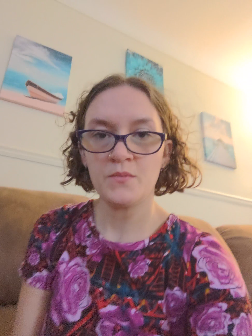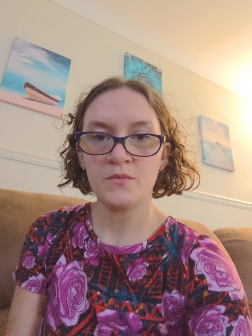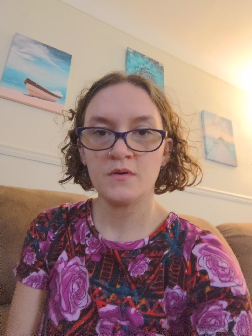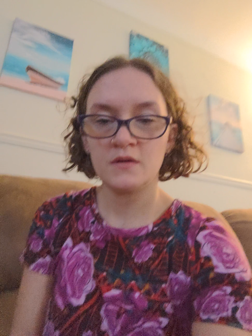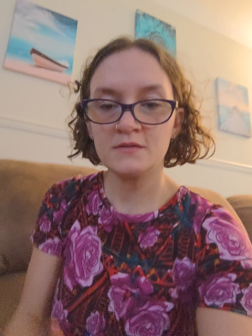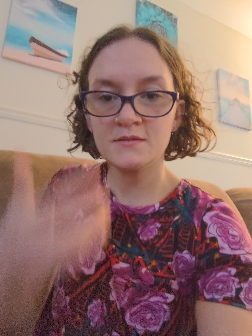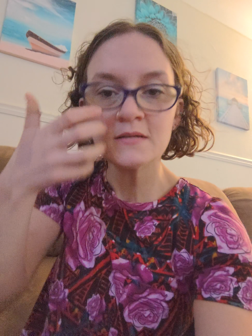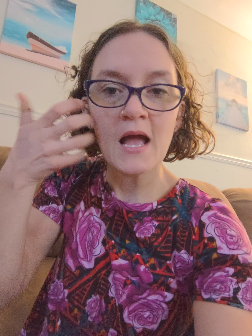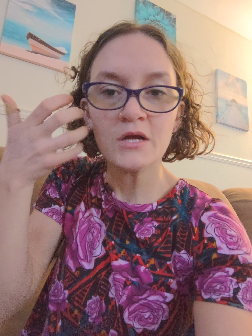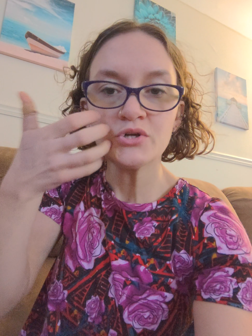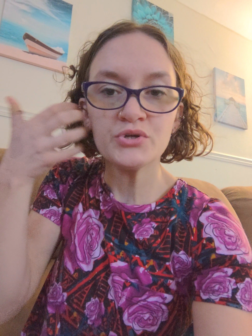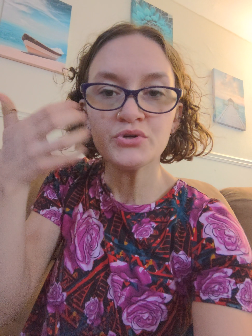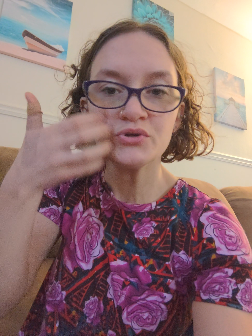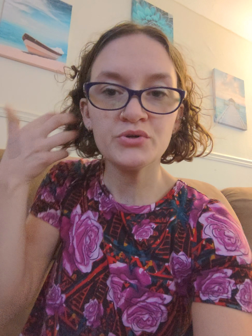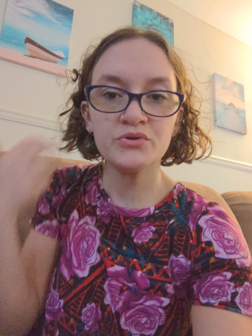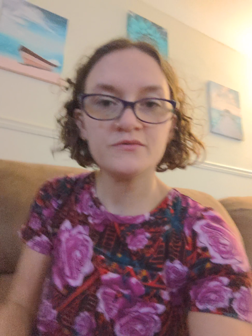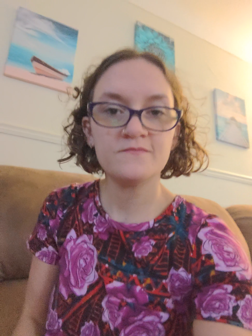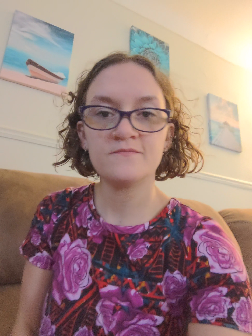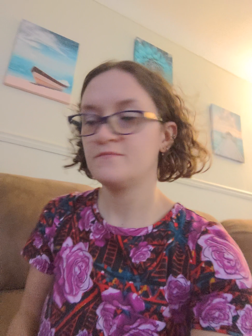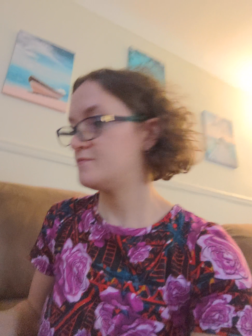tiger